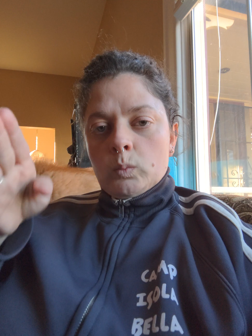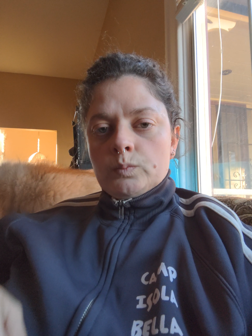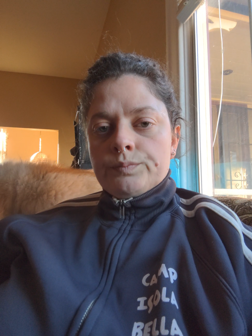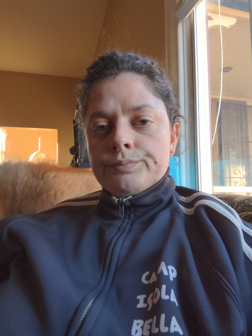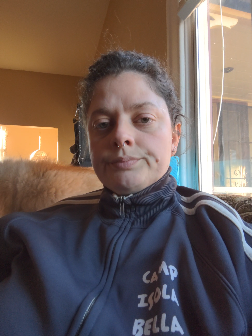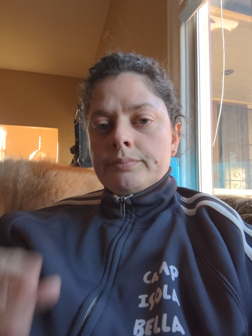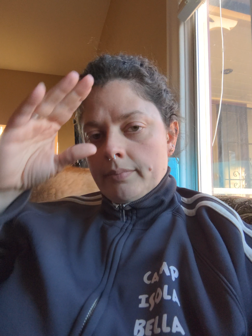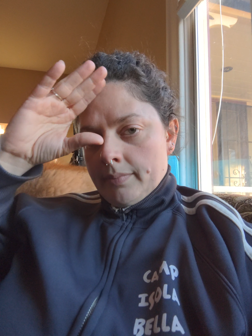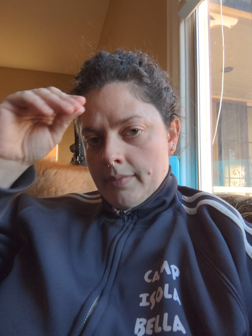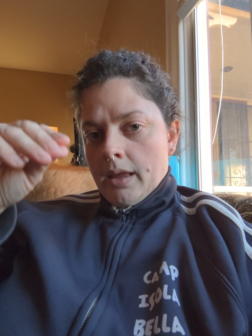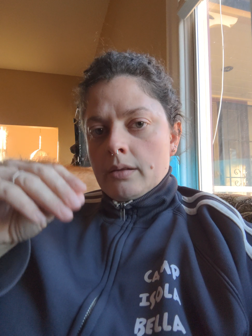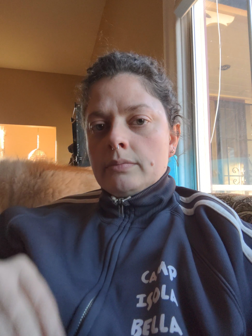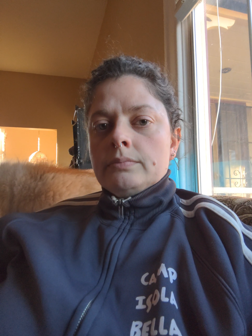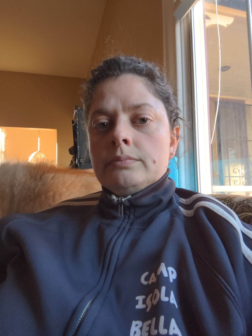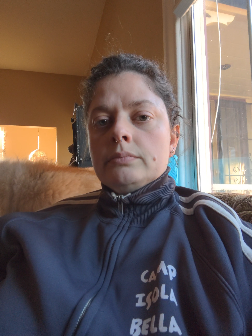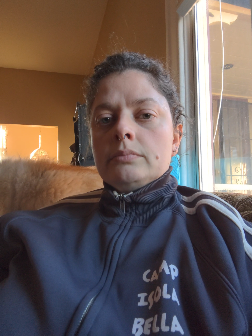man